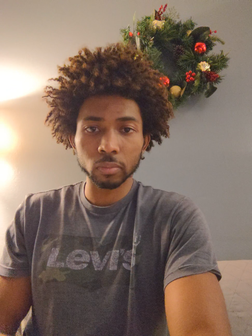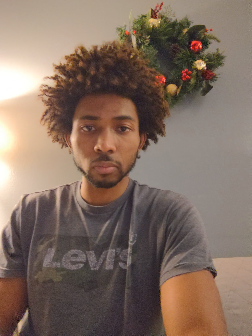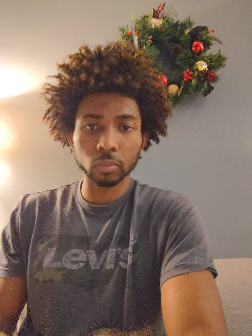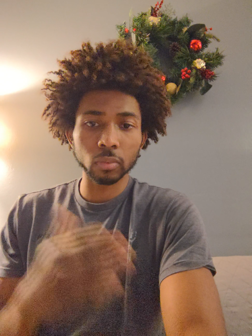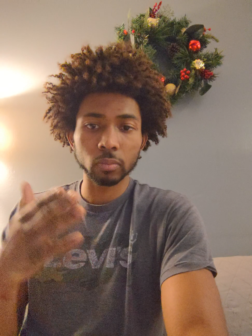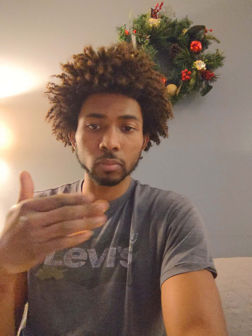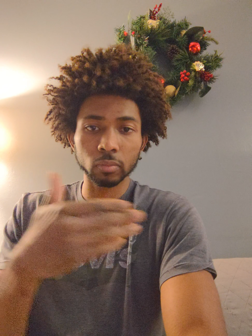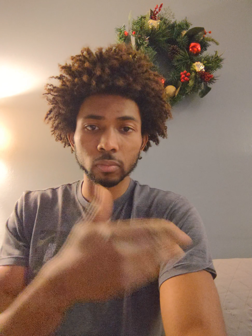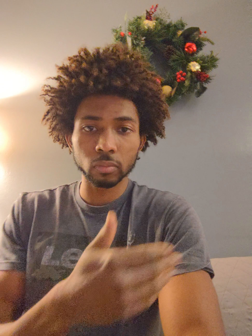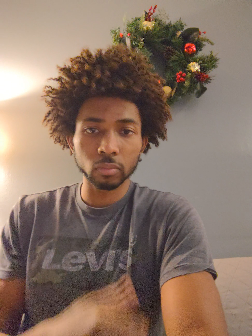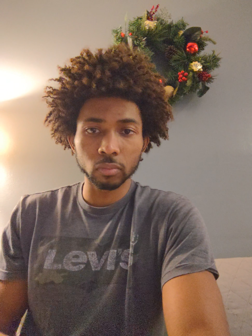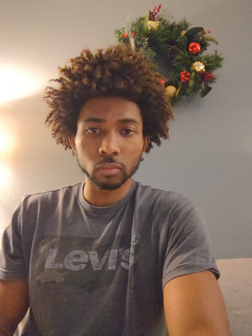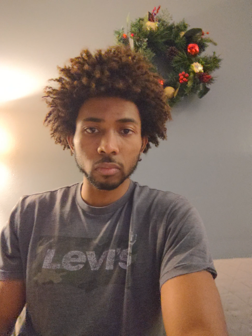fish